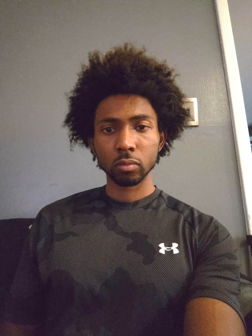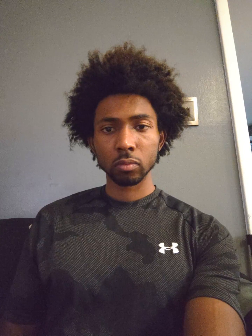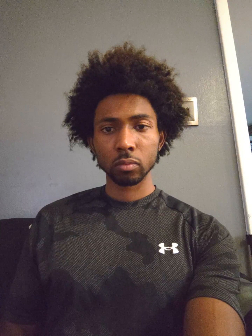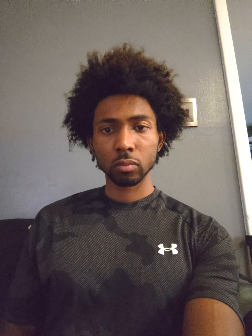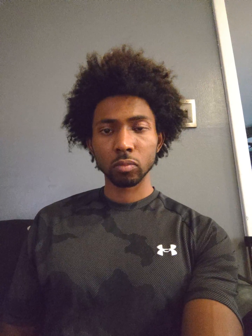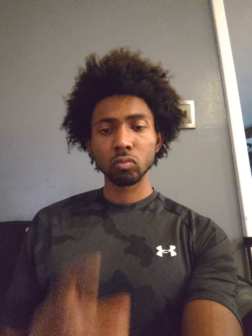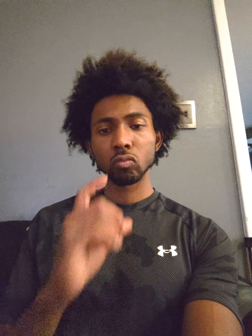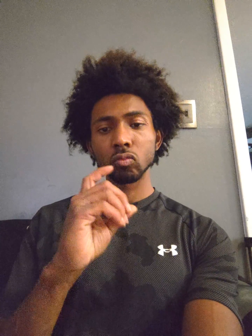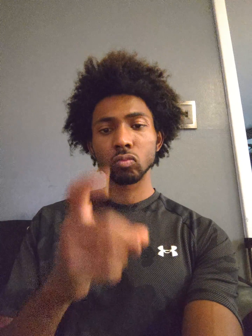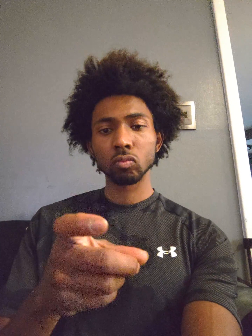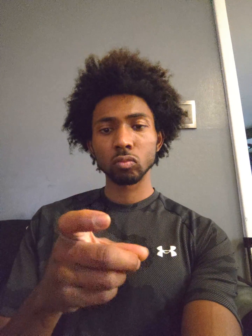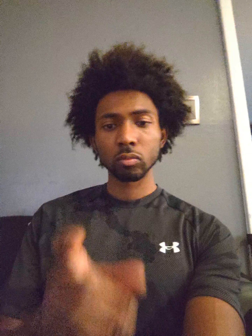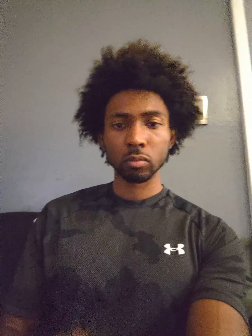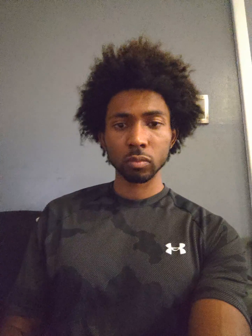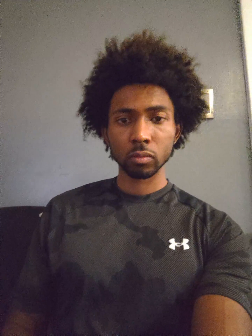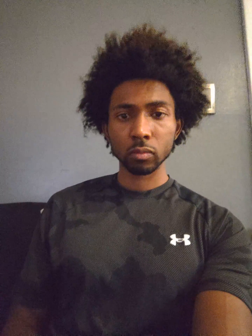present